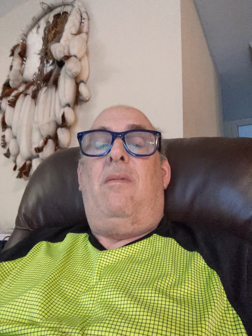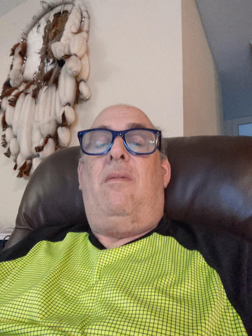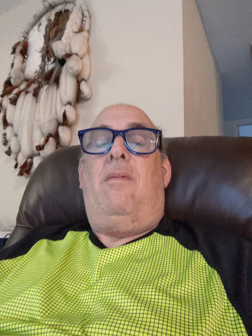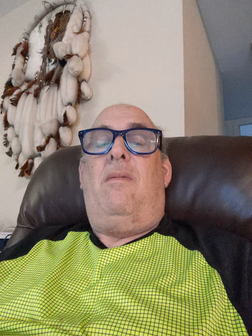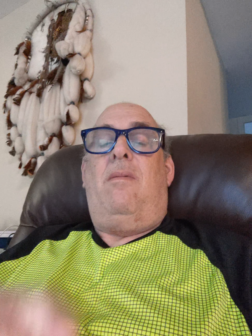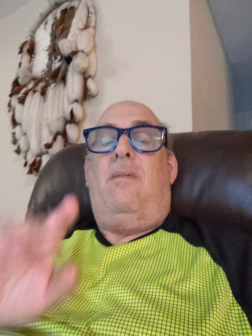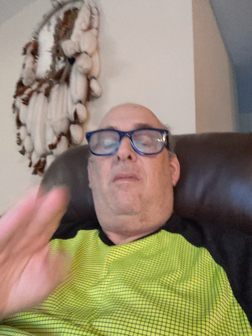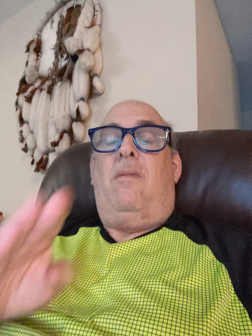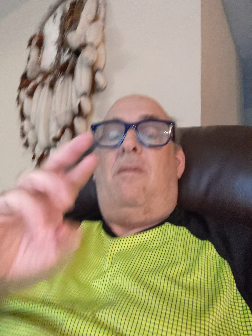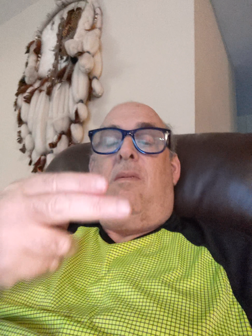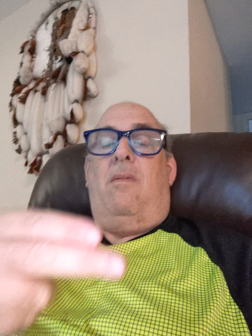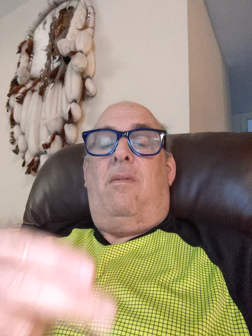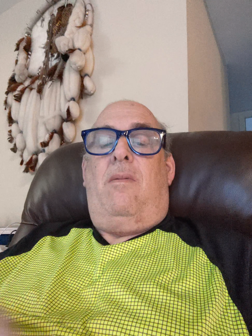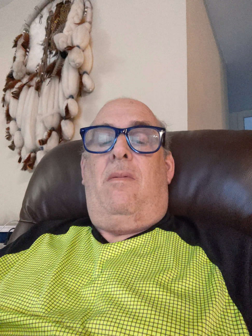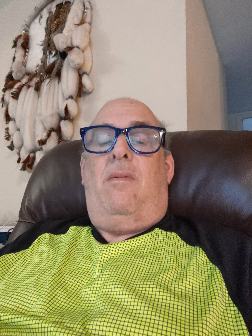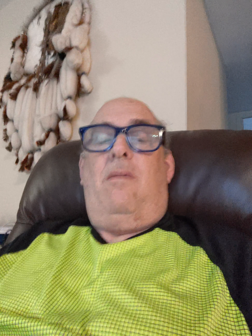room